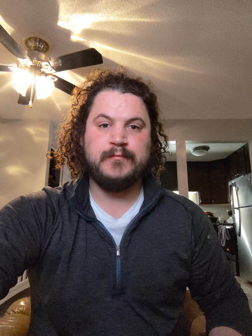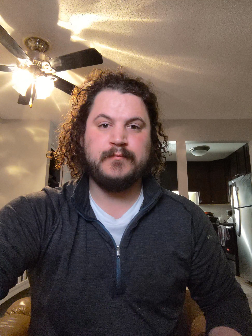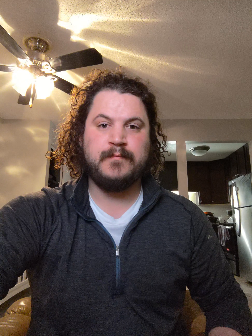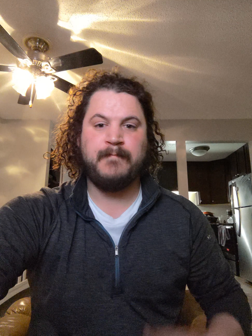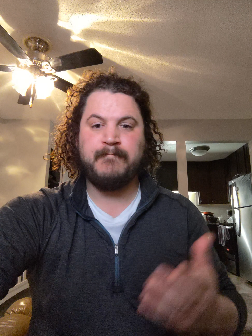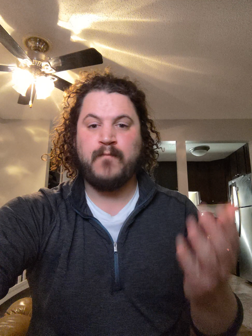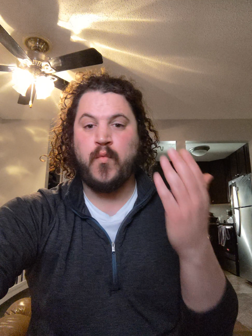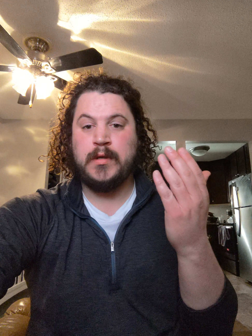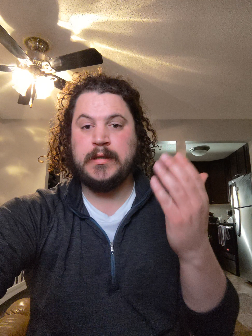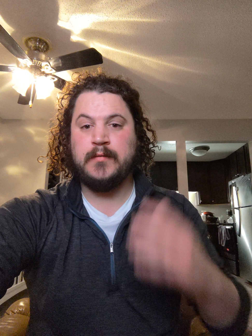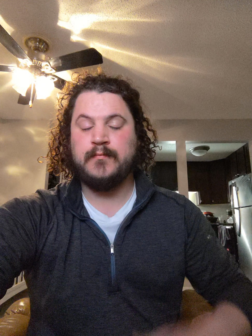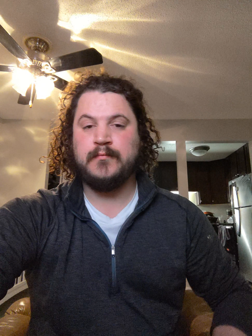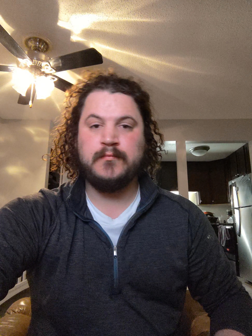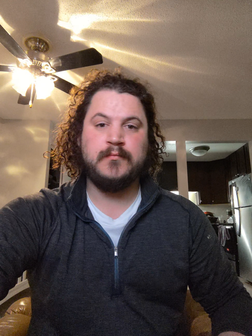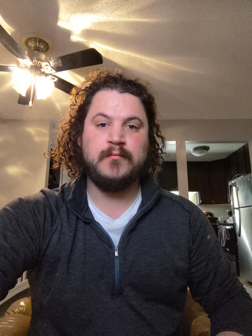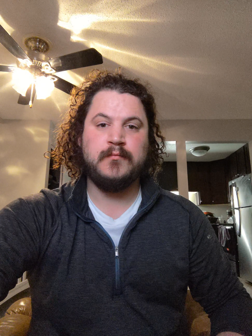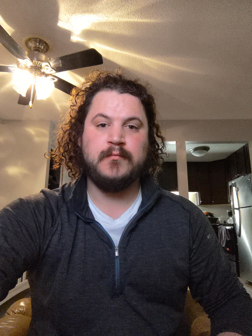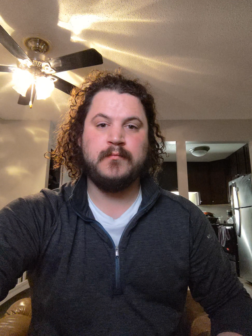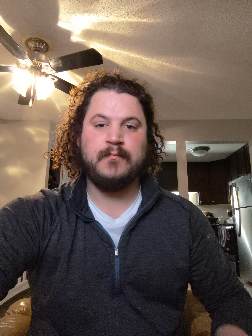morning